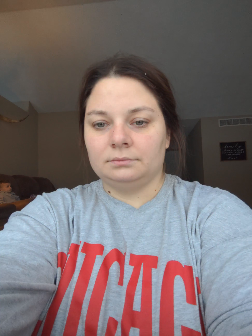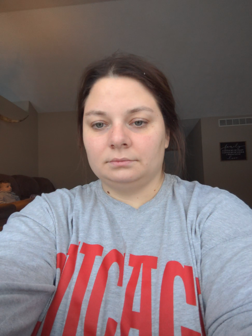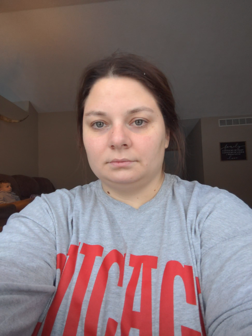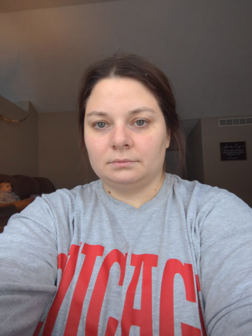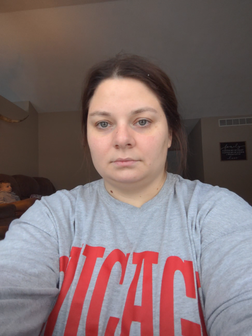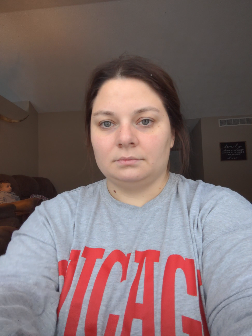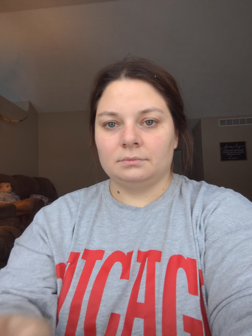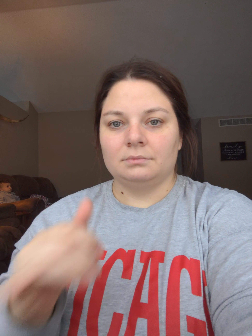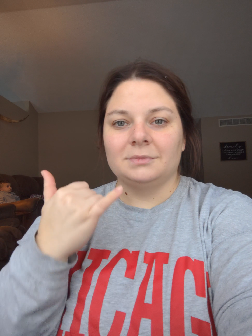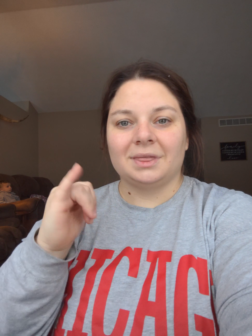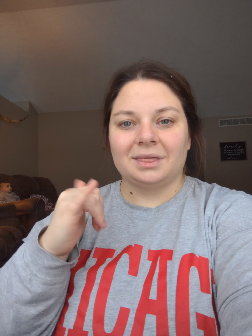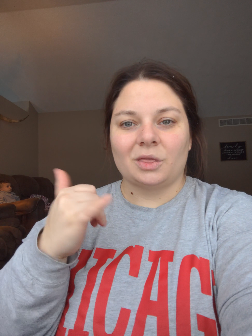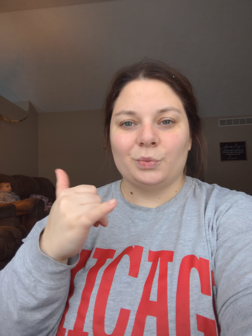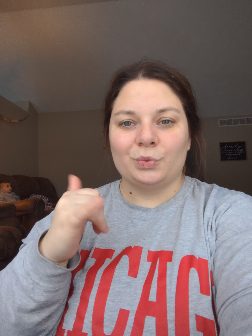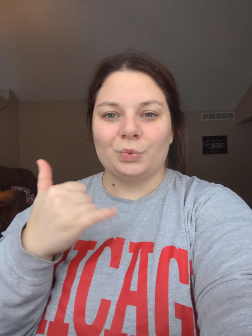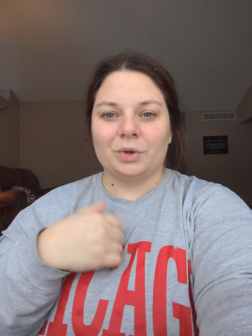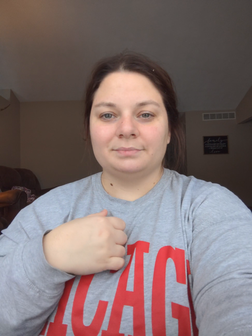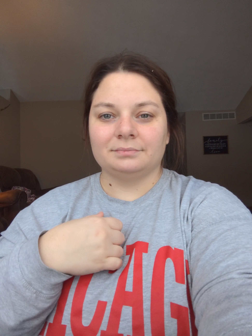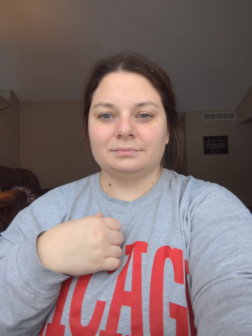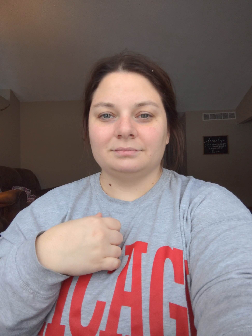yellow